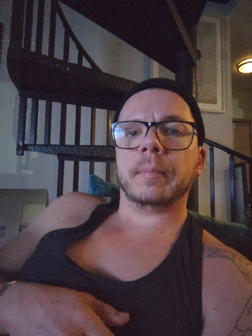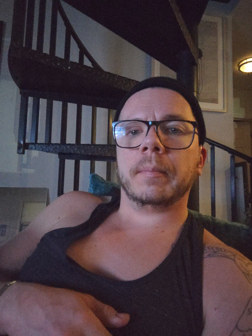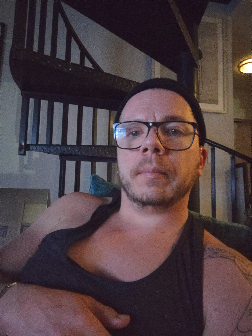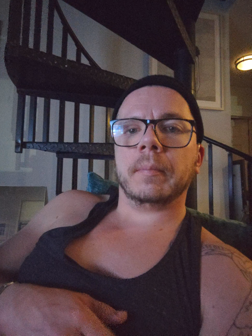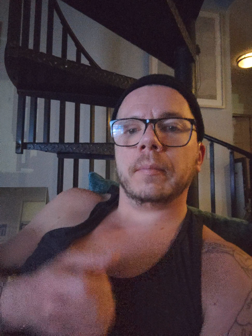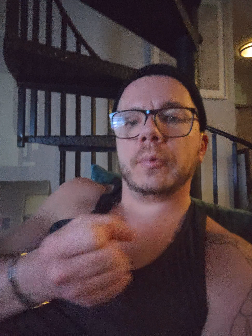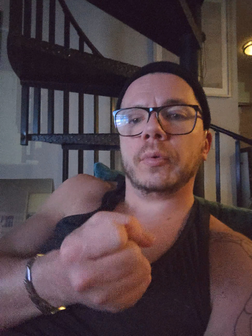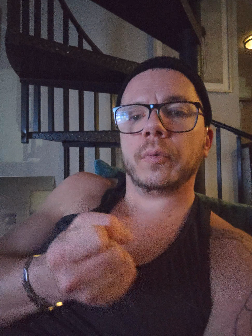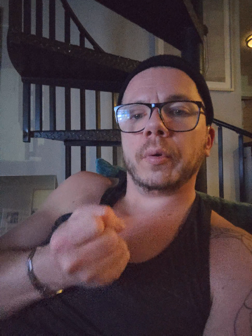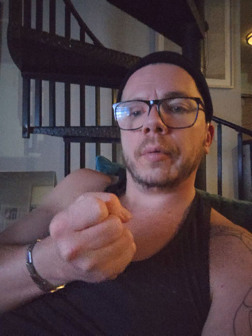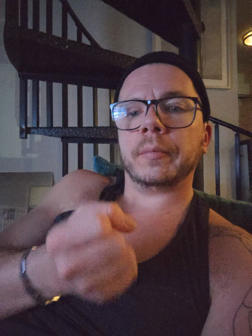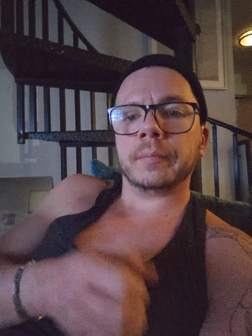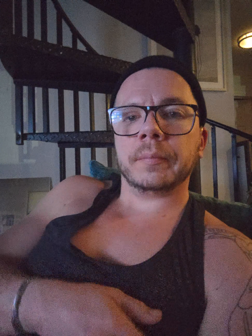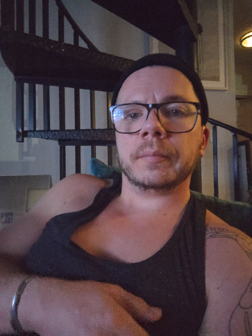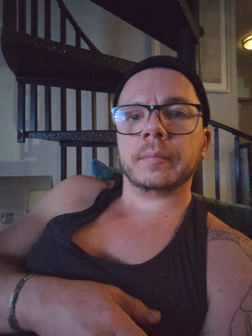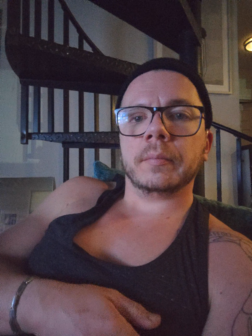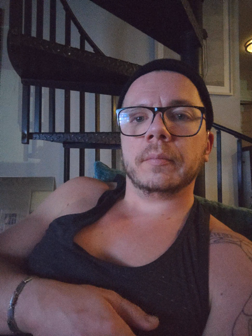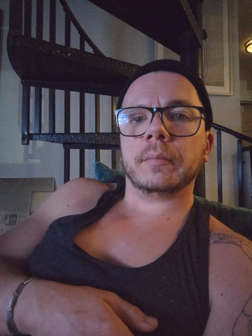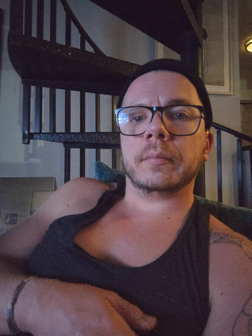drawer